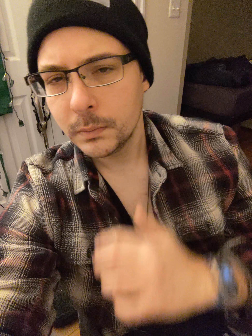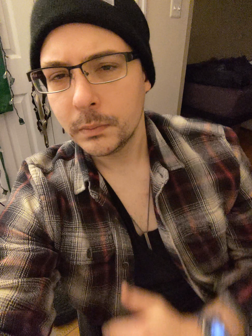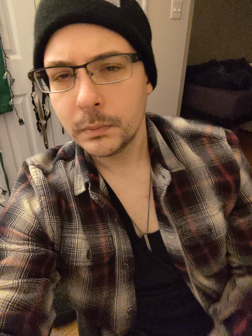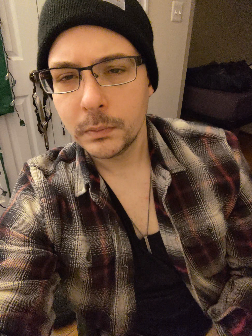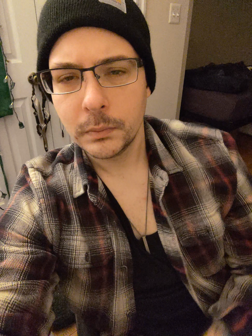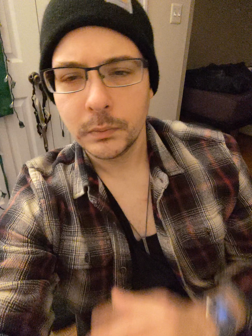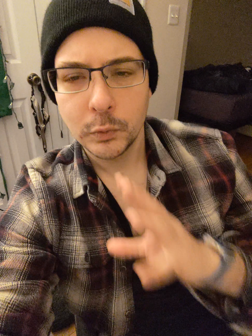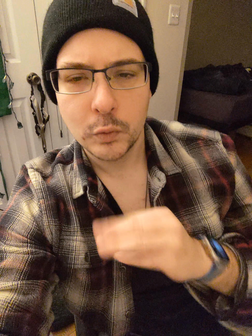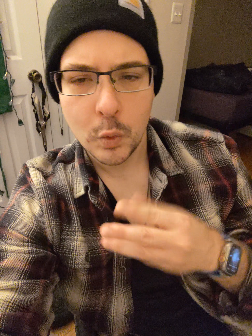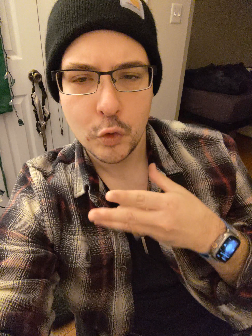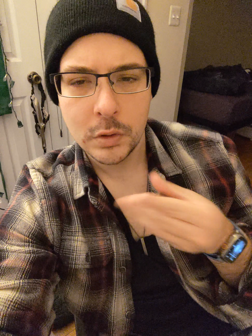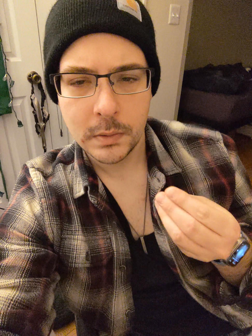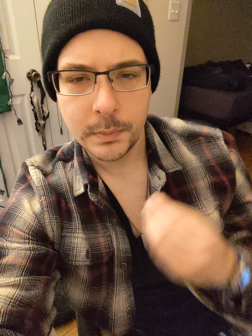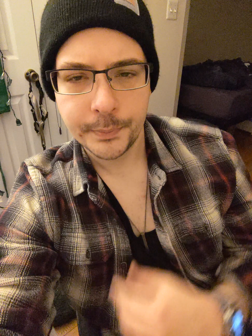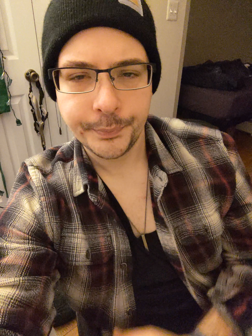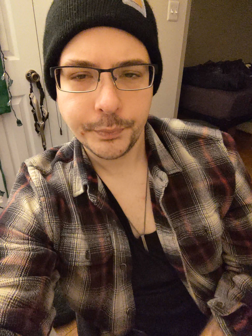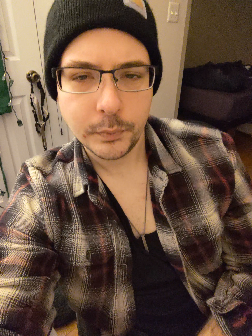story